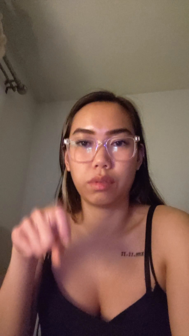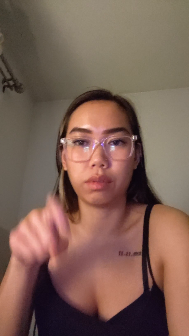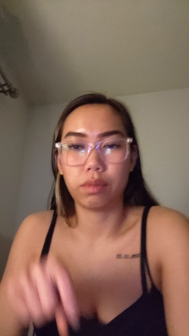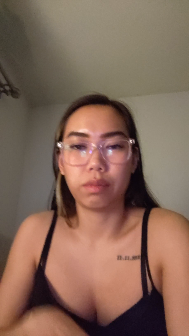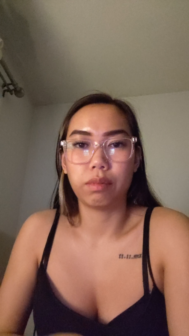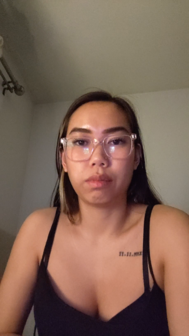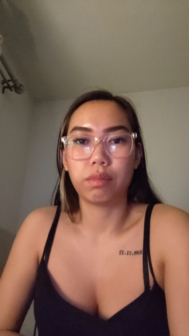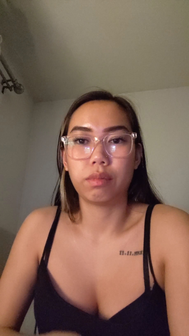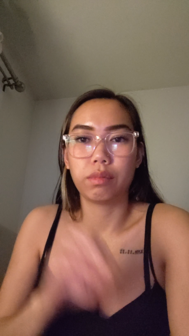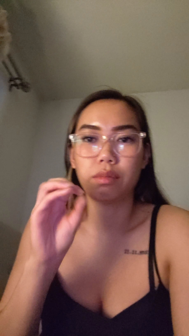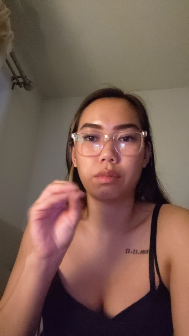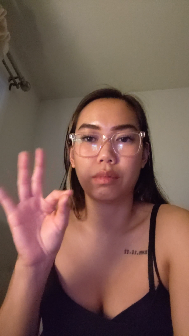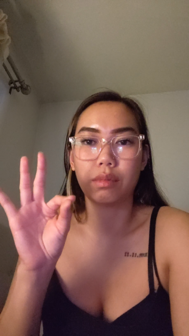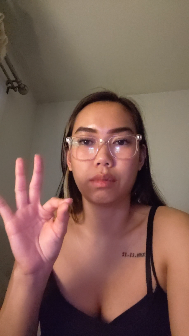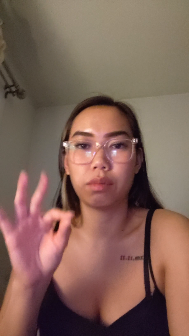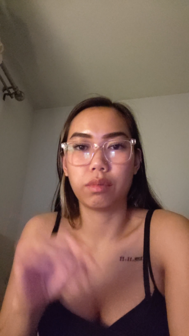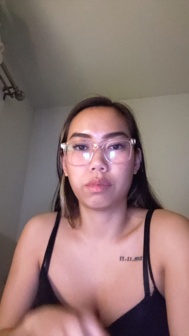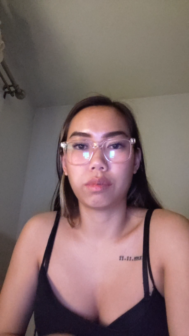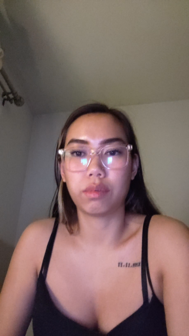of